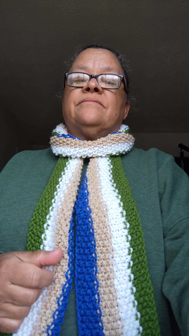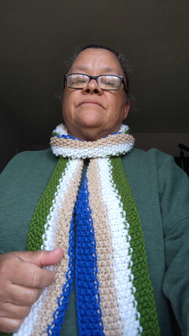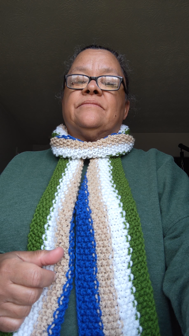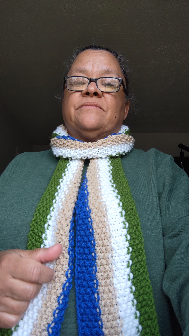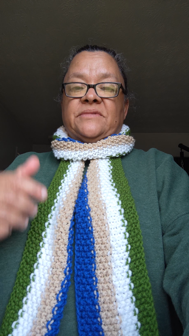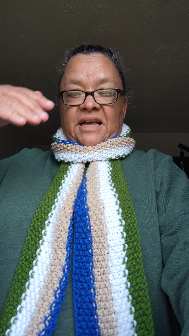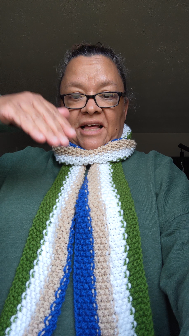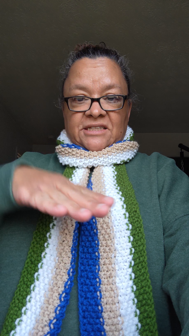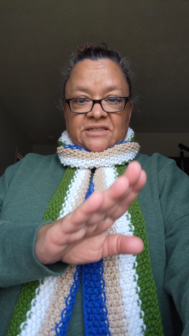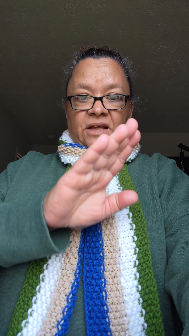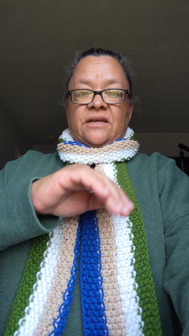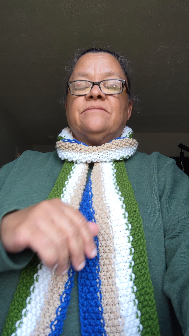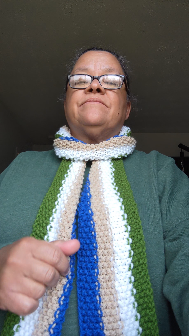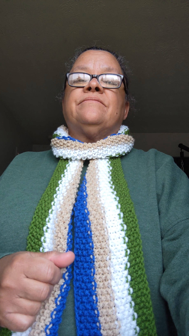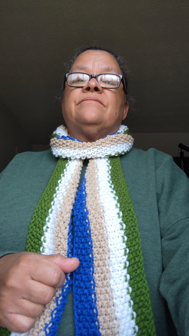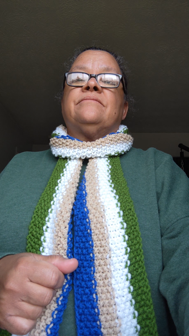enter